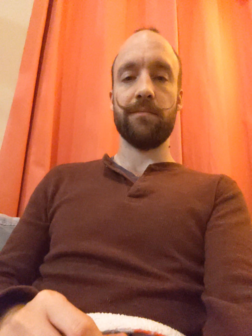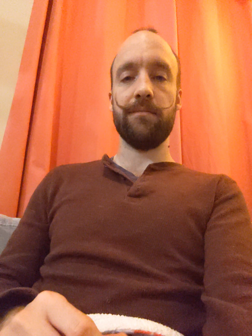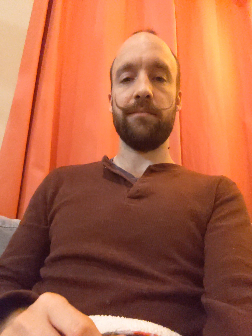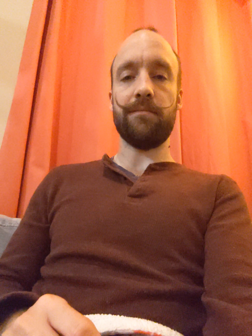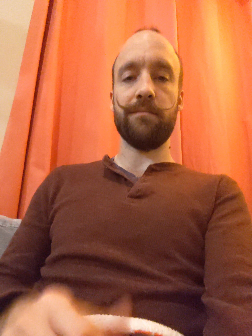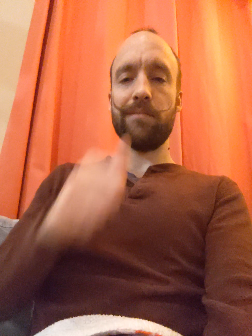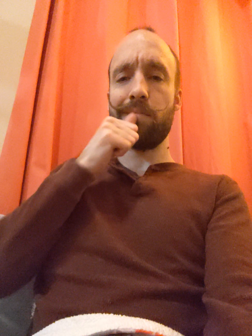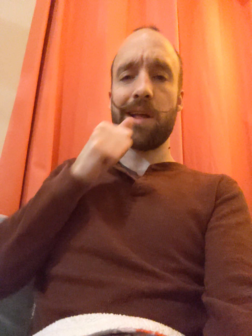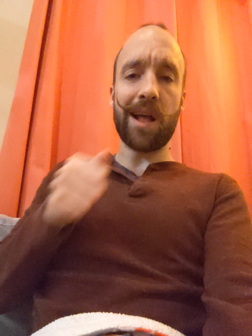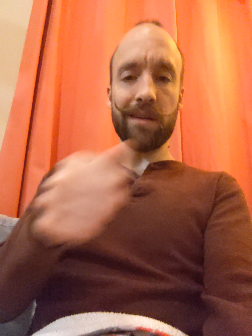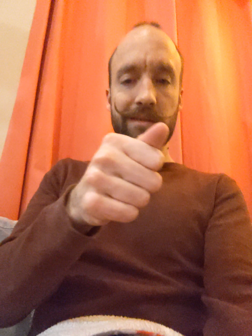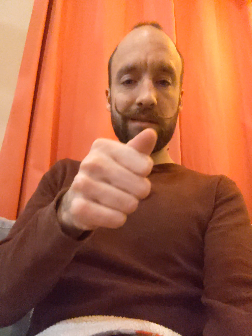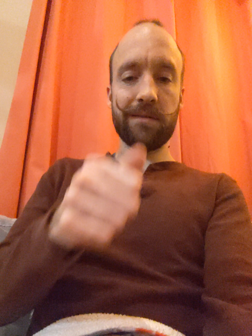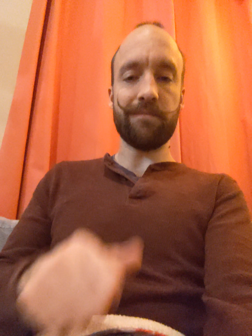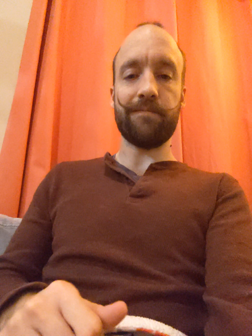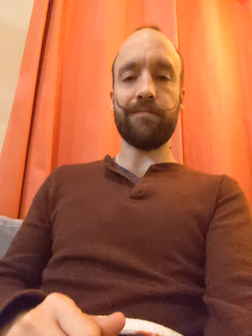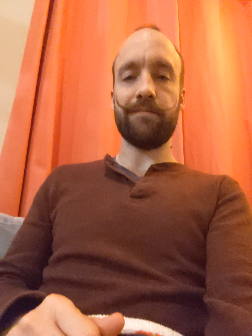hide